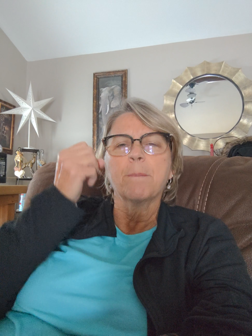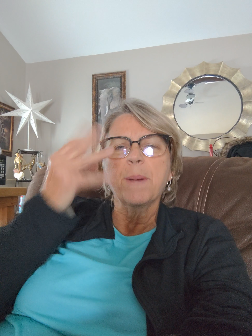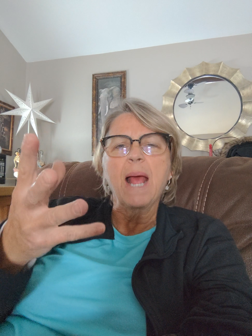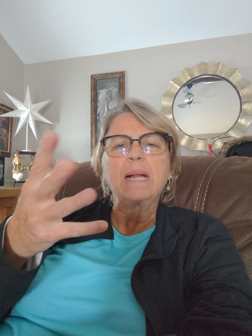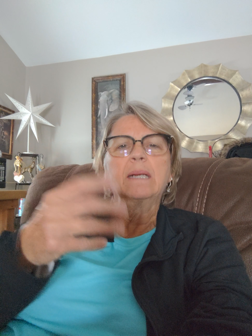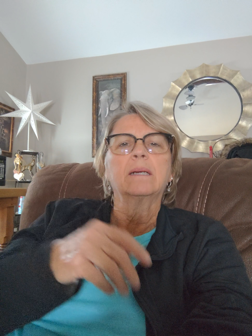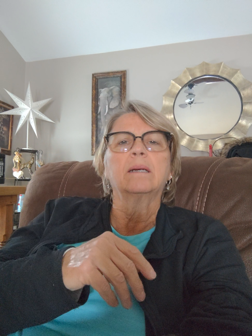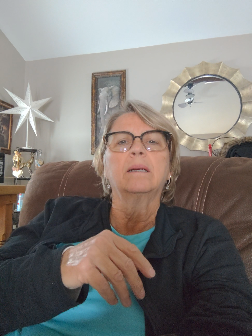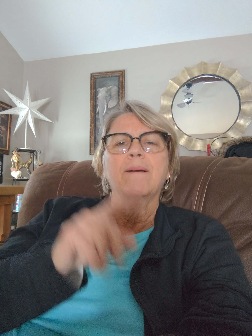many